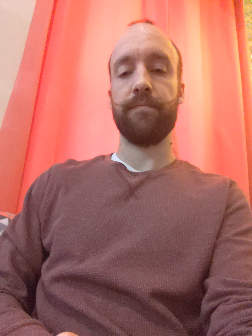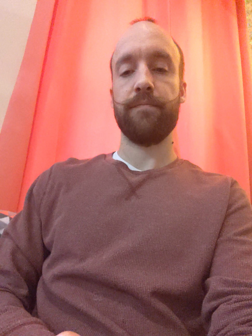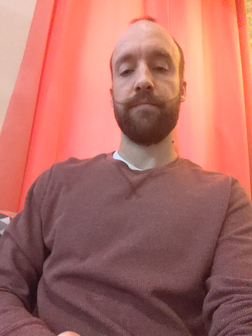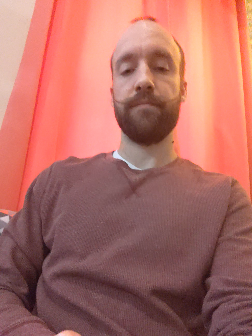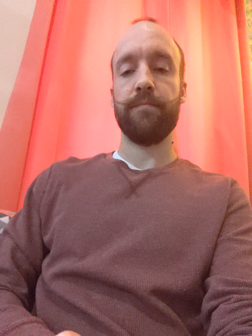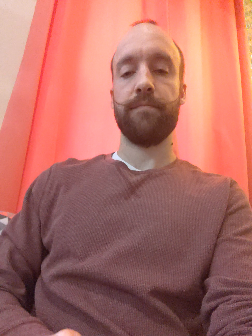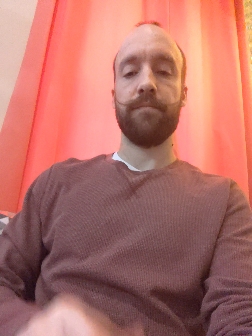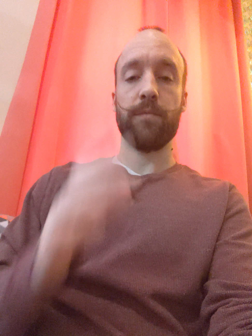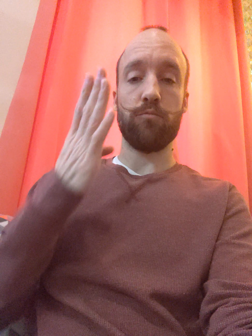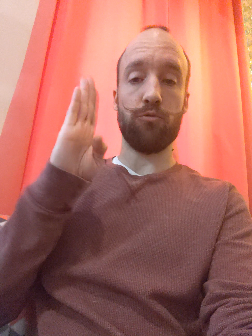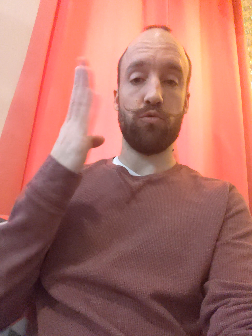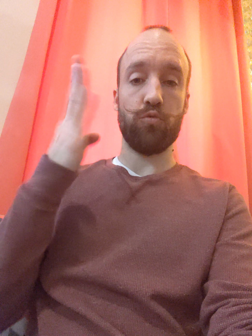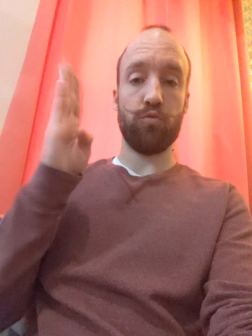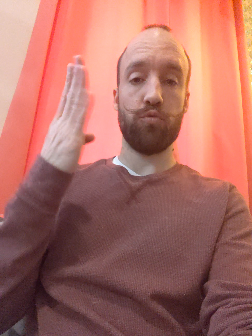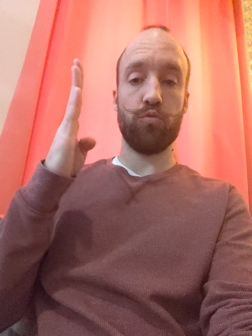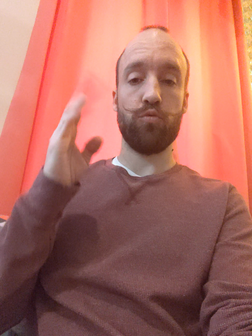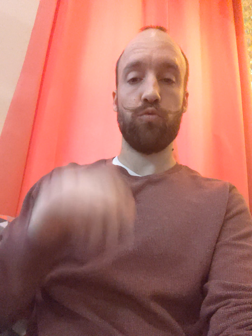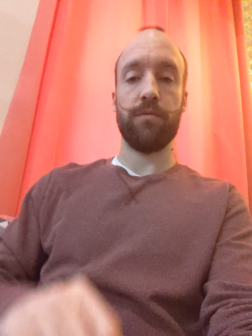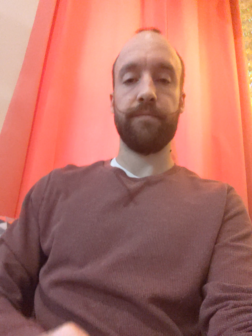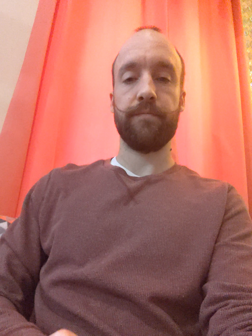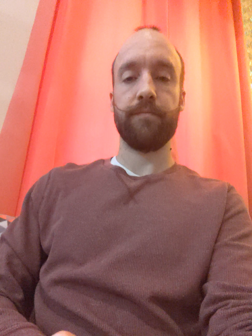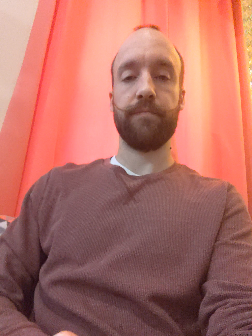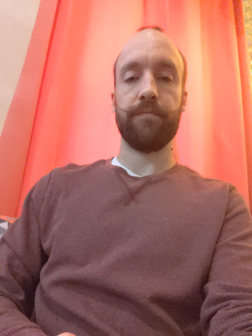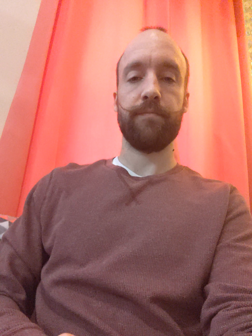blue